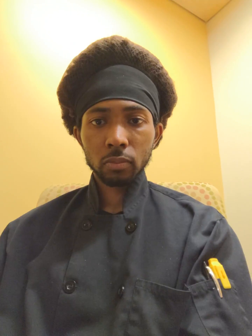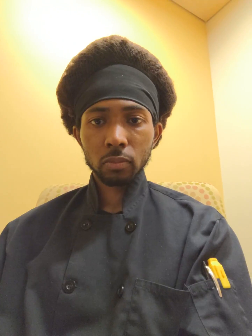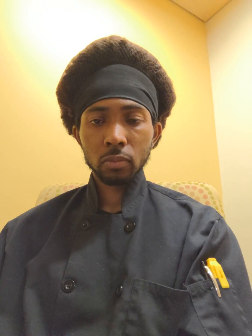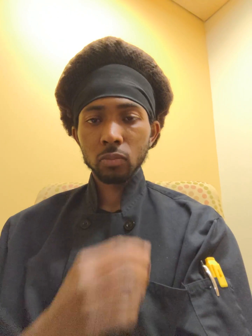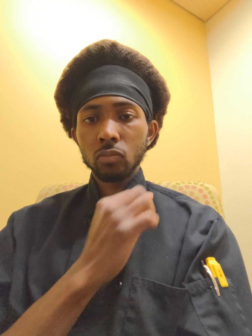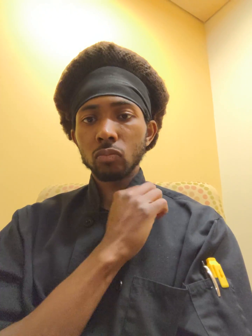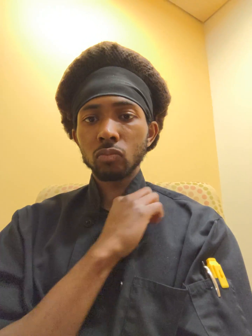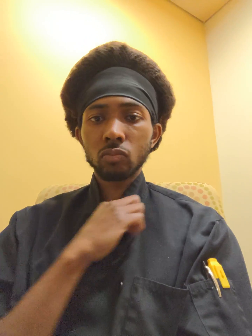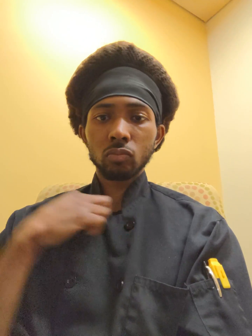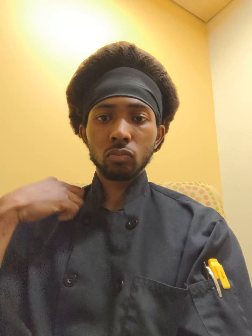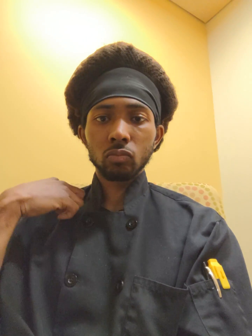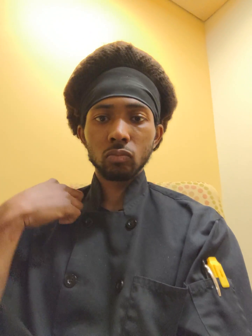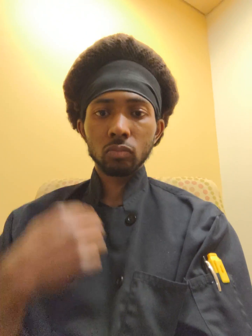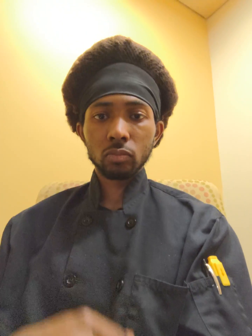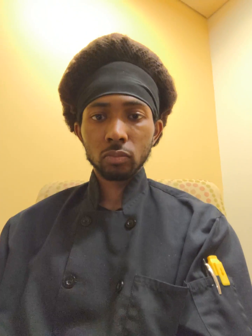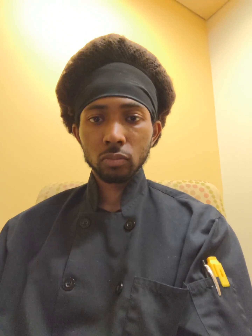necklace